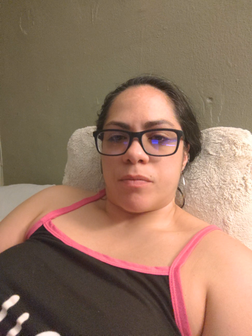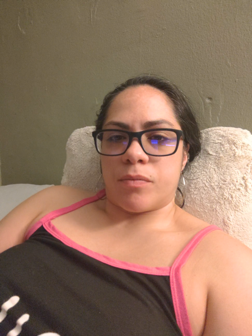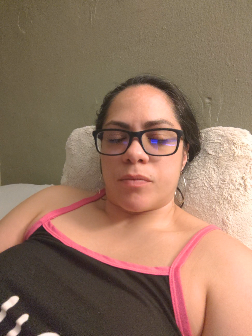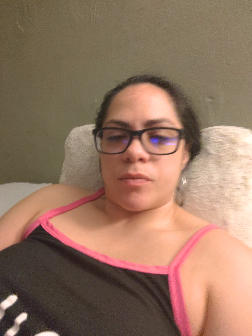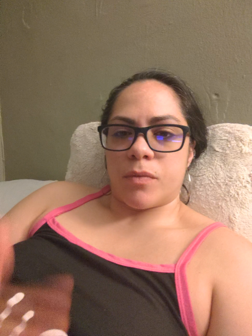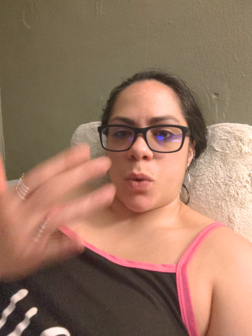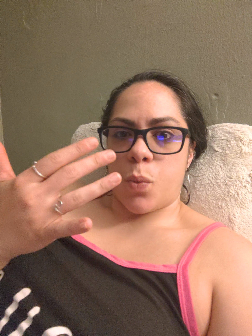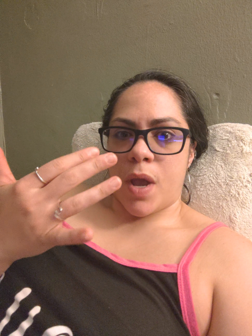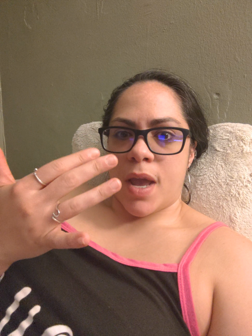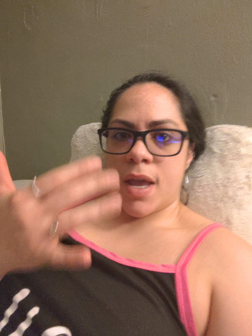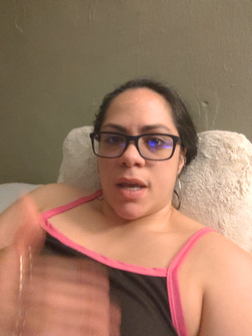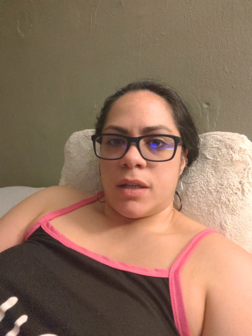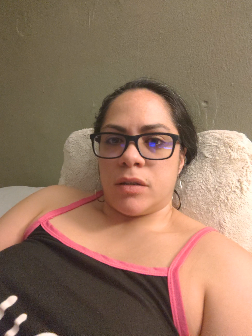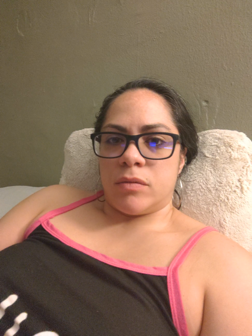wait